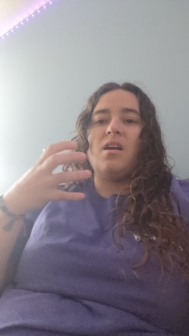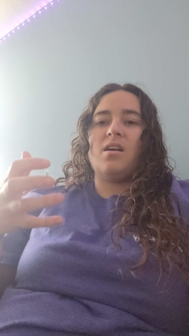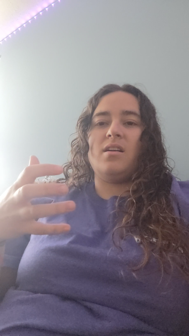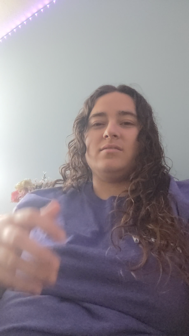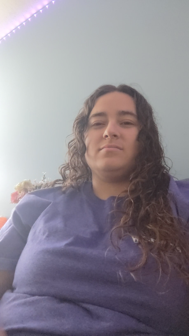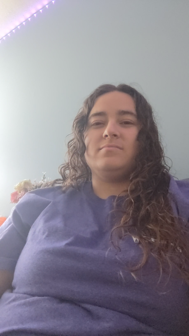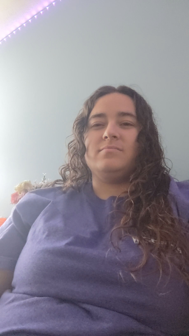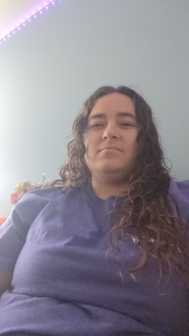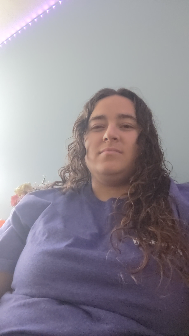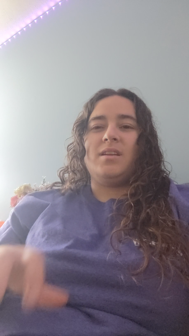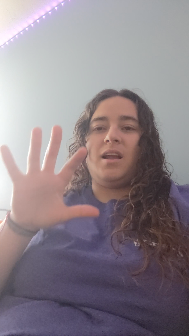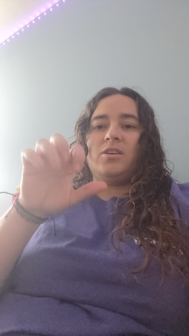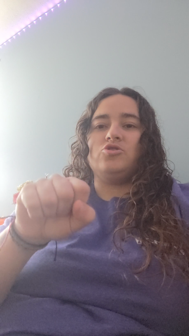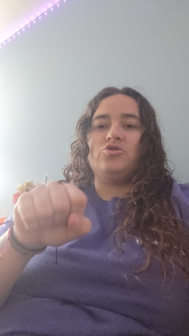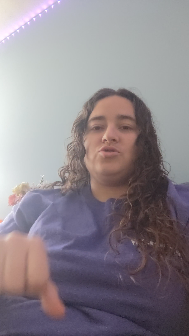catch